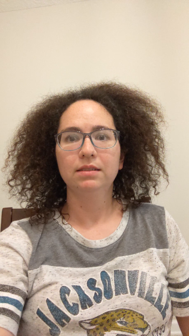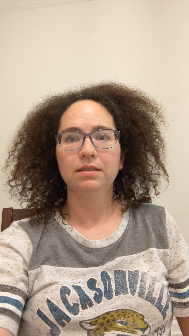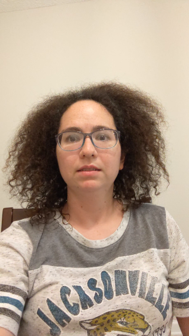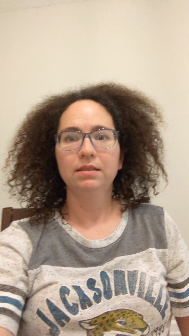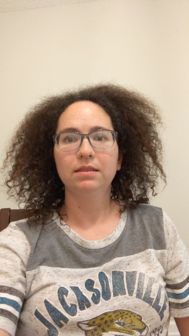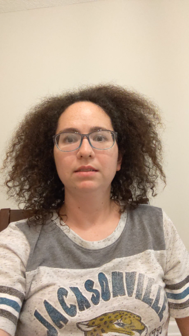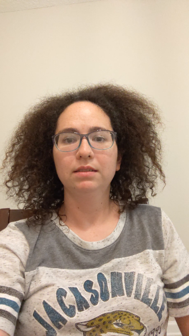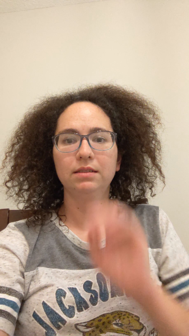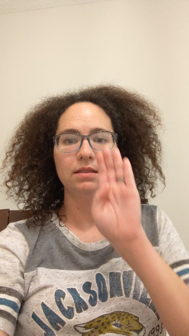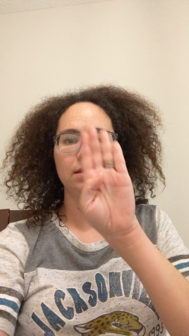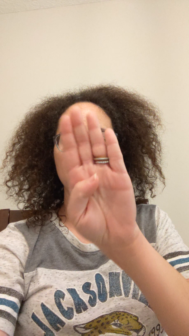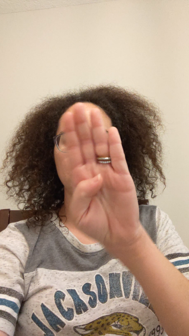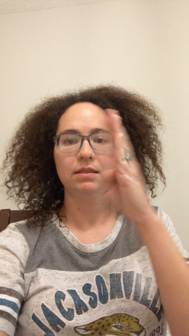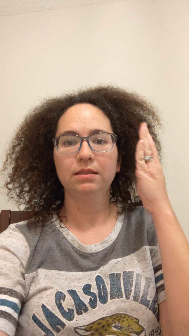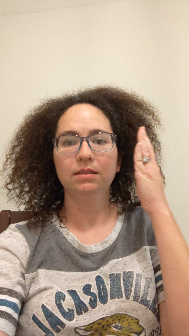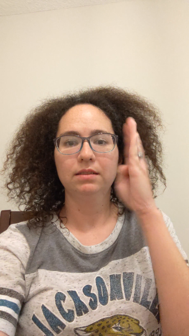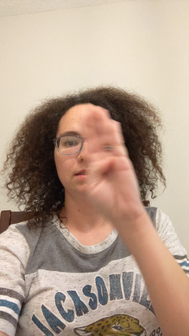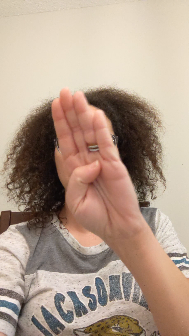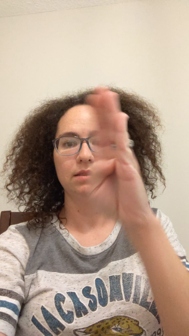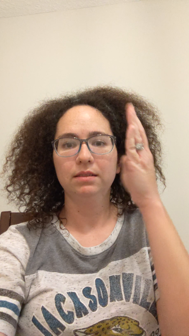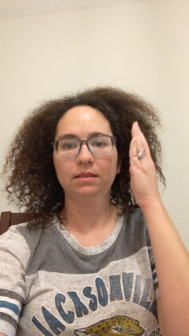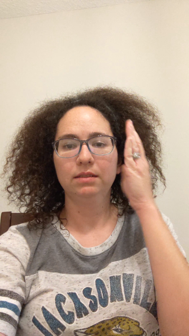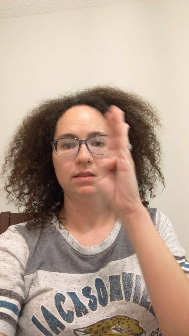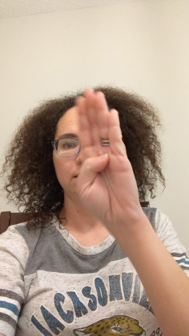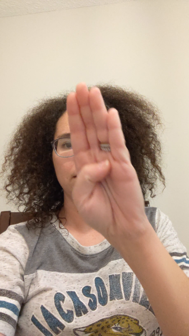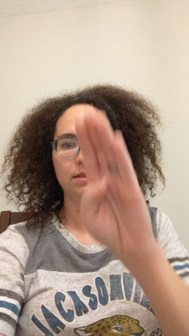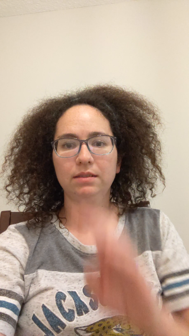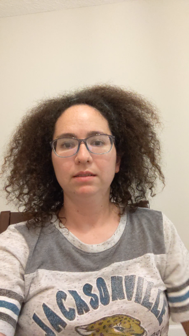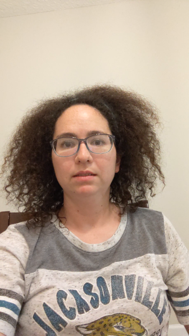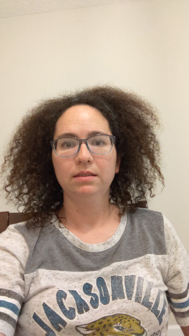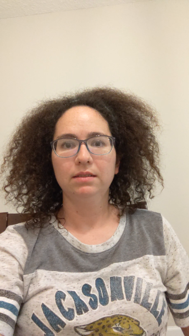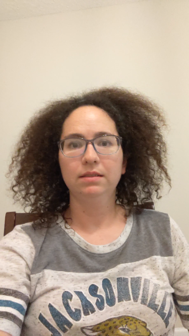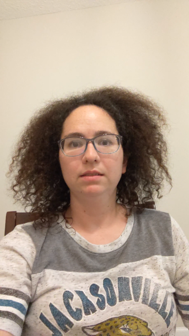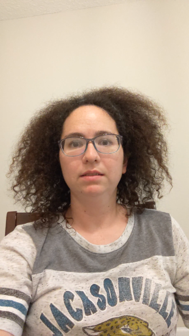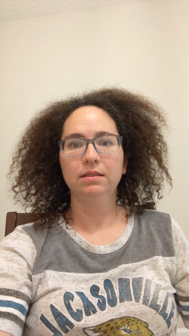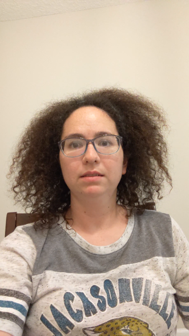door